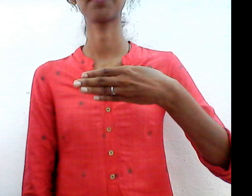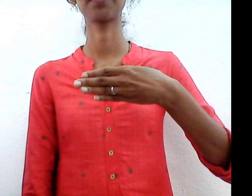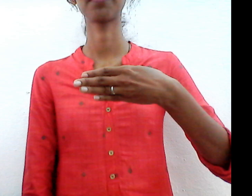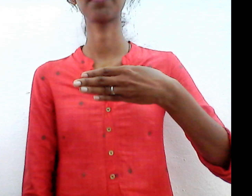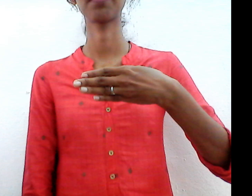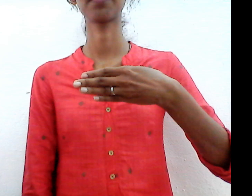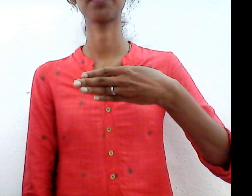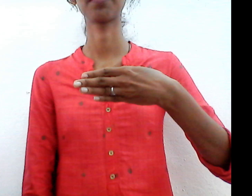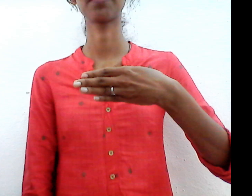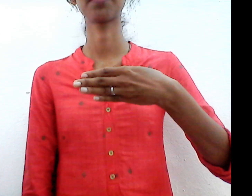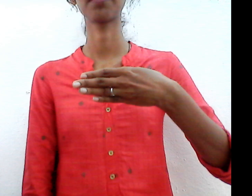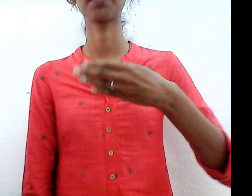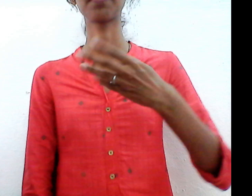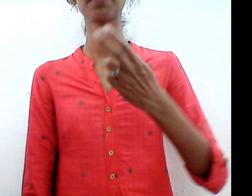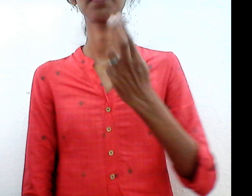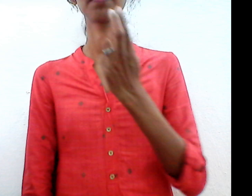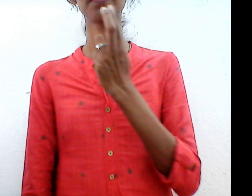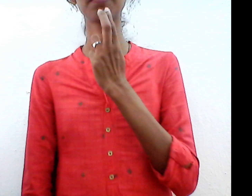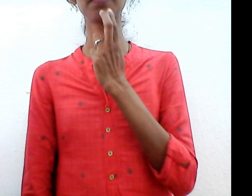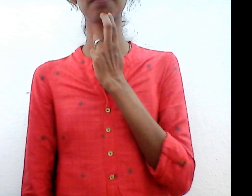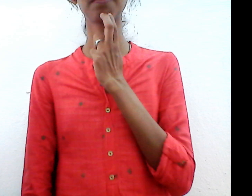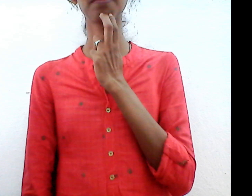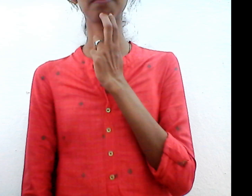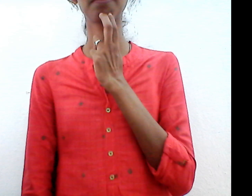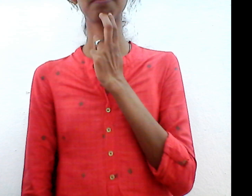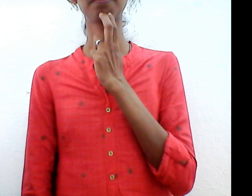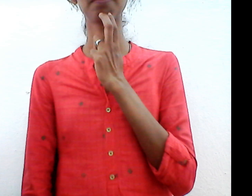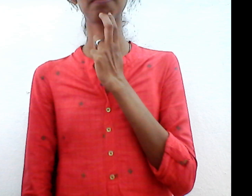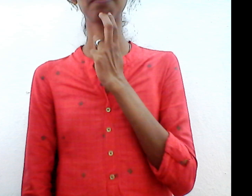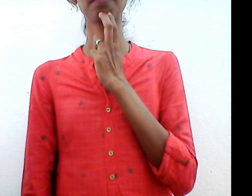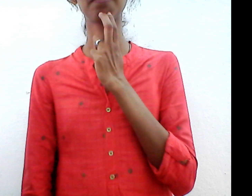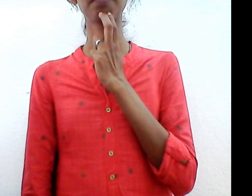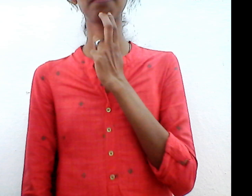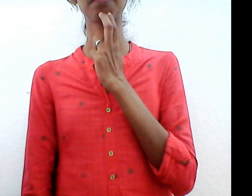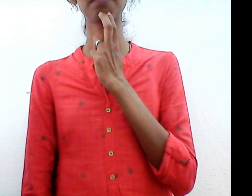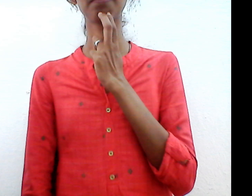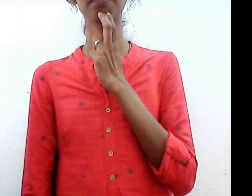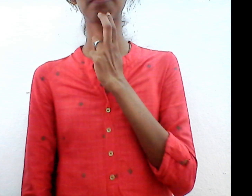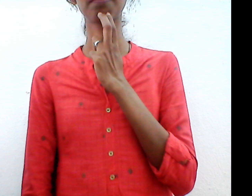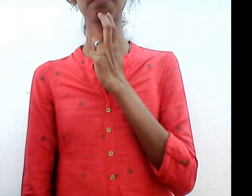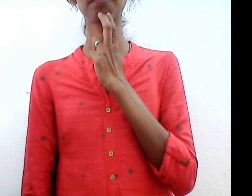അഃ